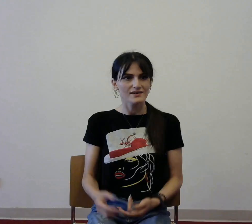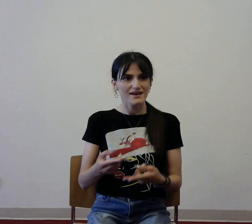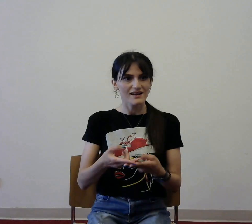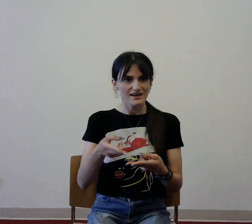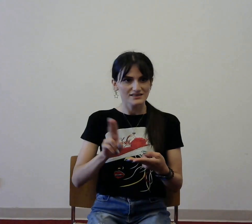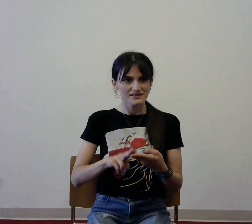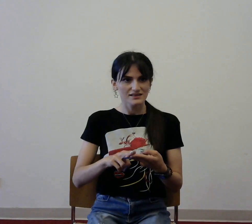bu